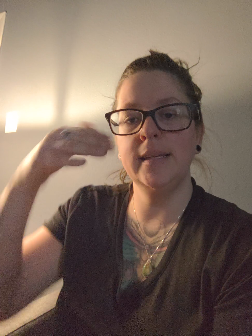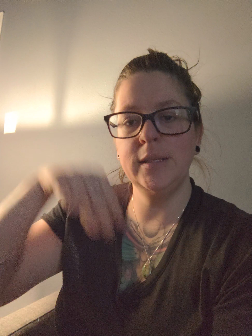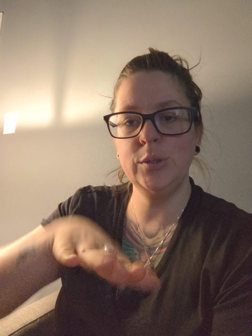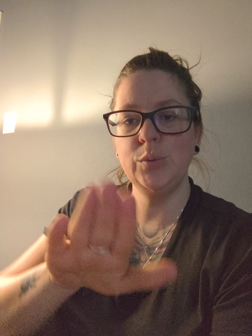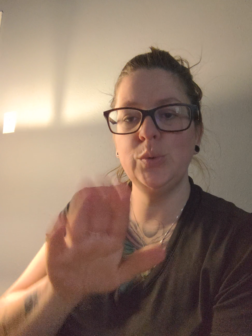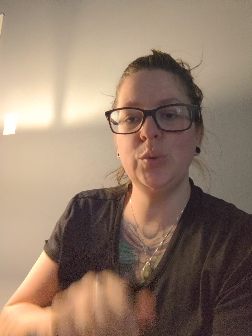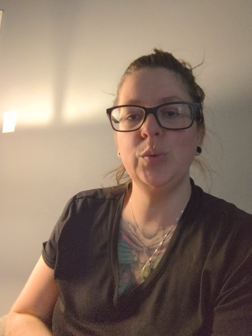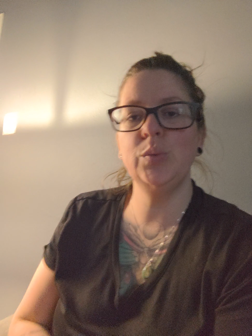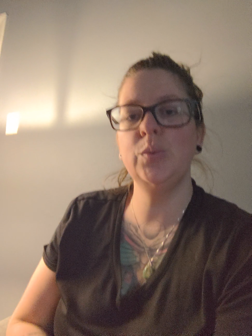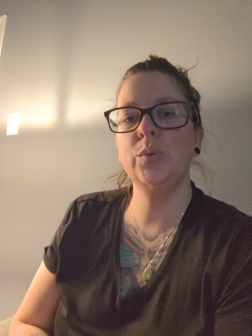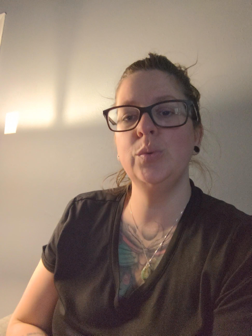into